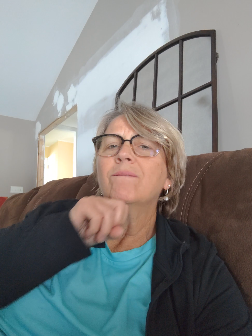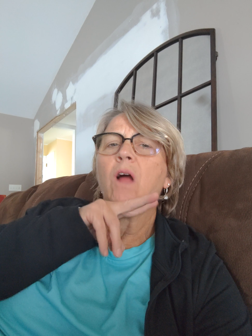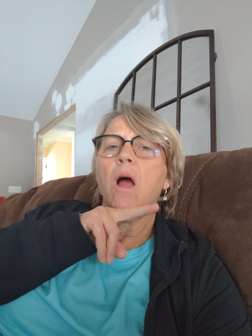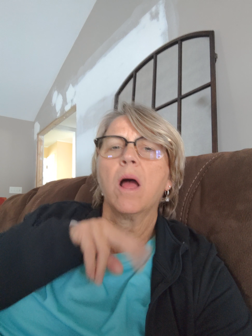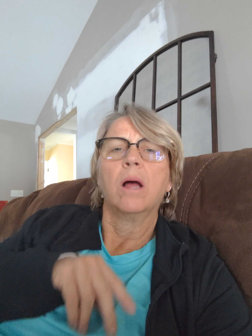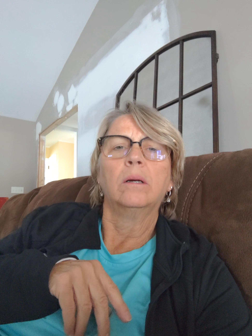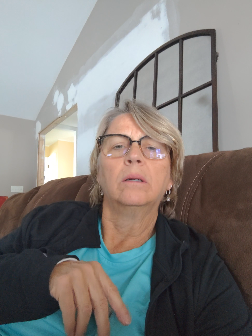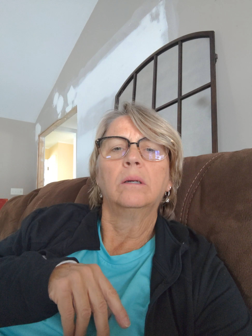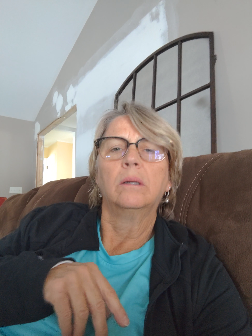frog